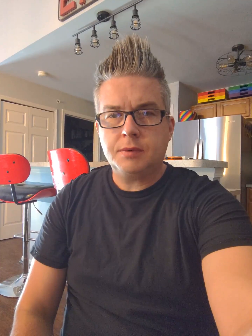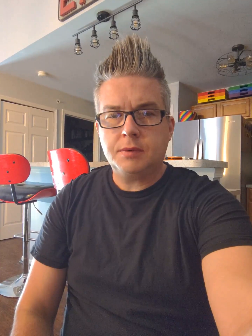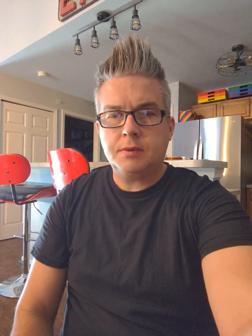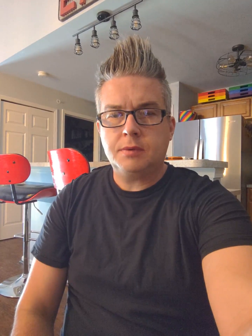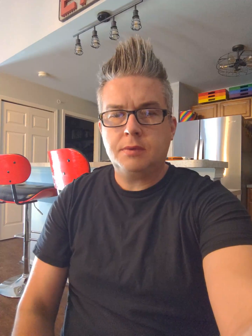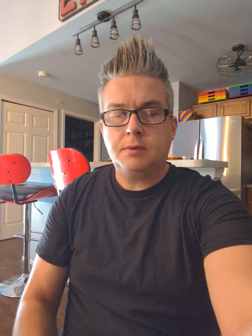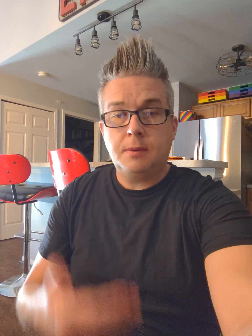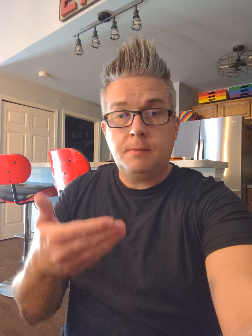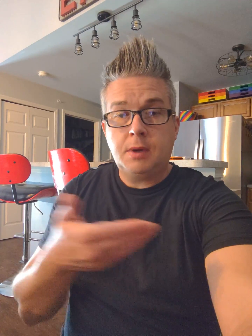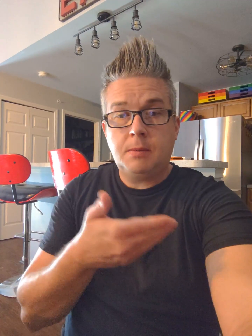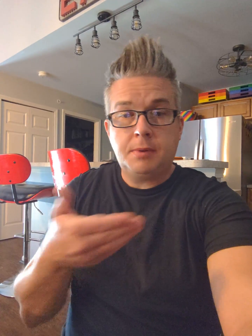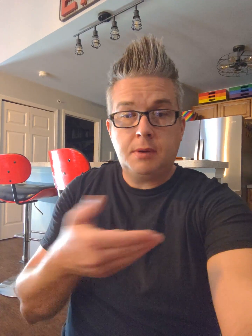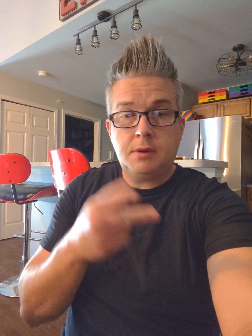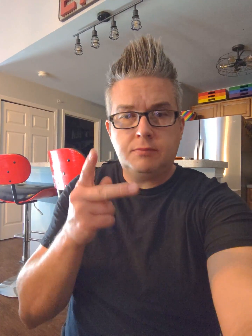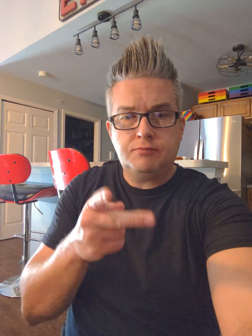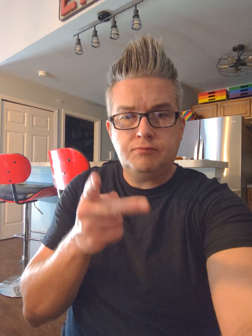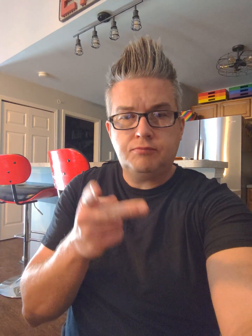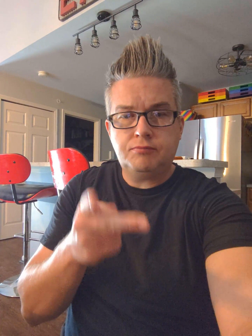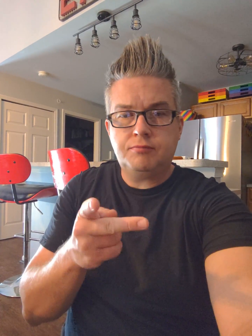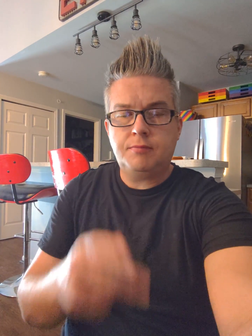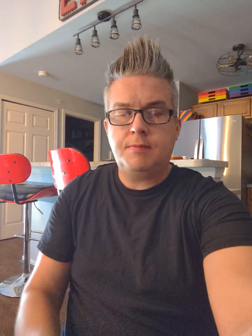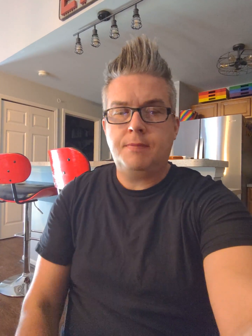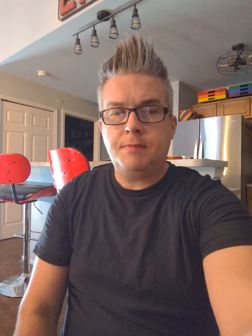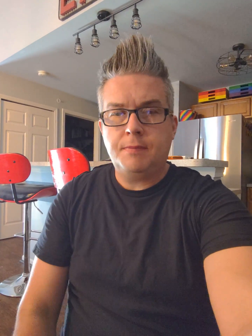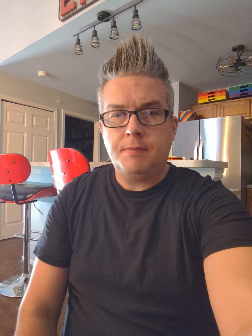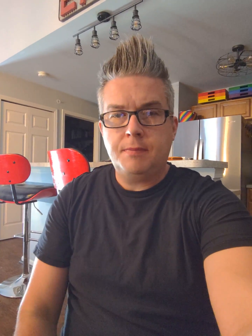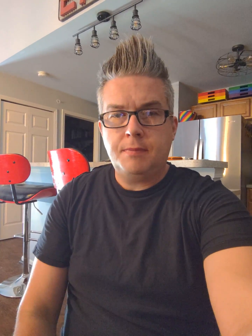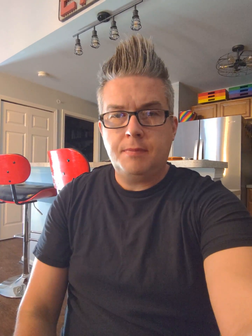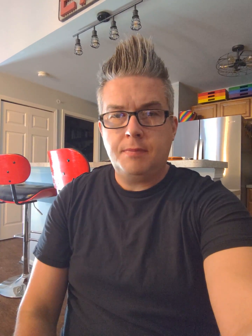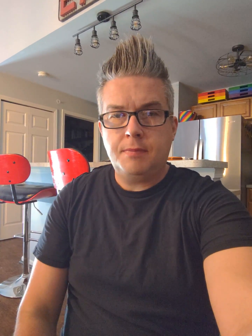babysitter